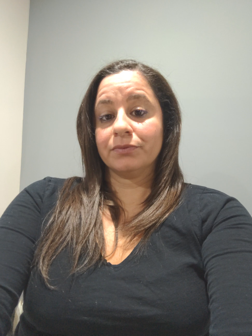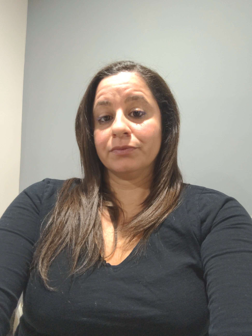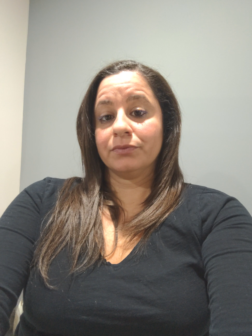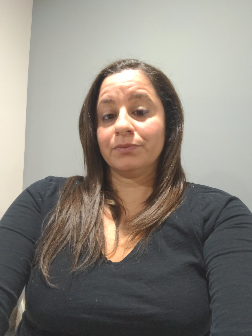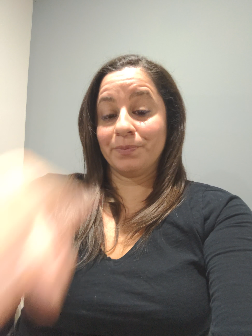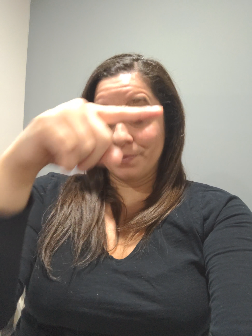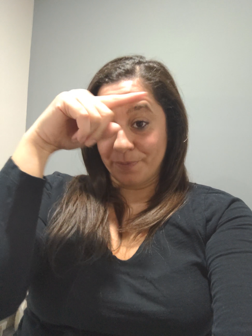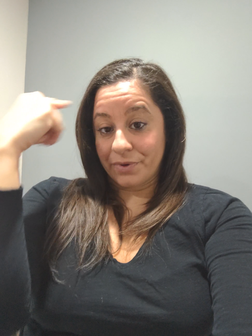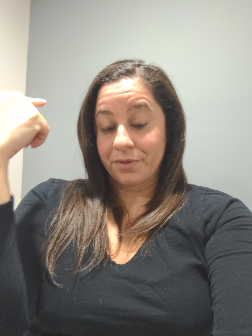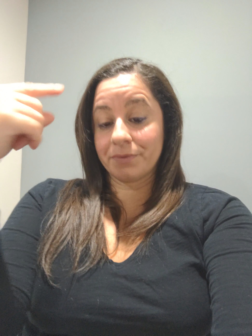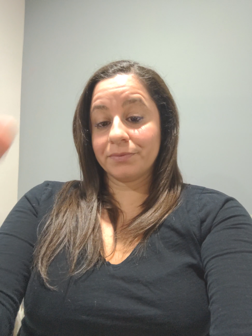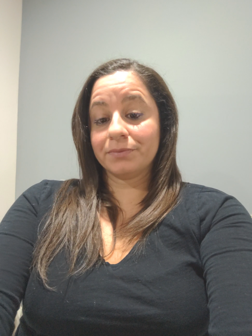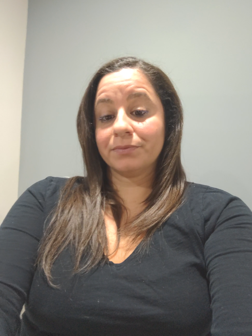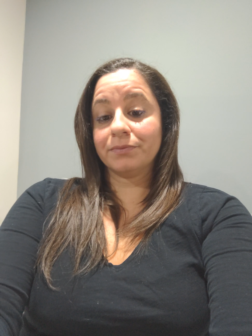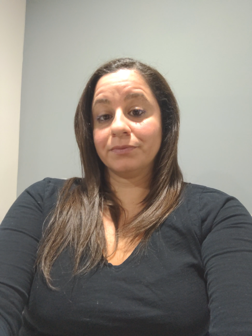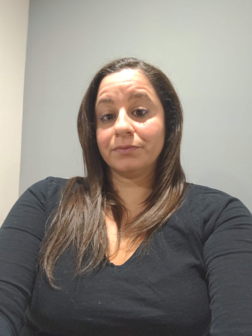black